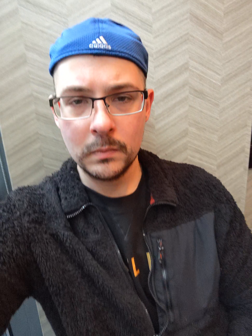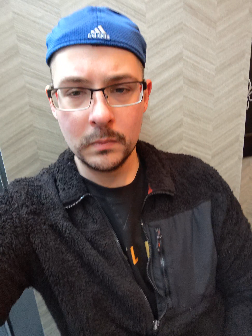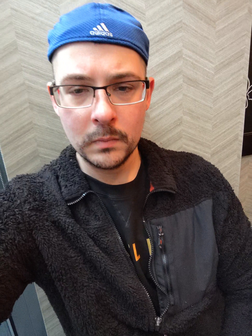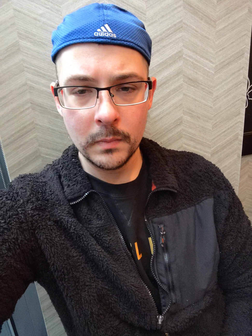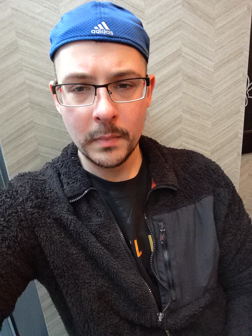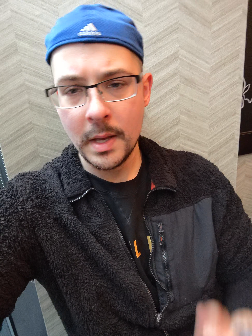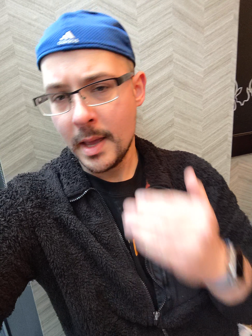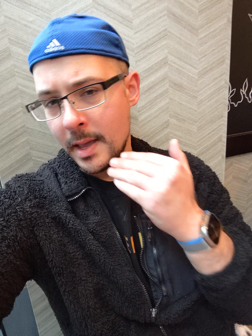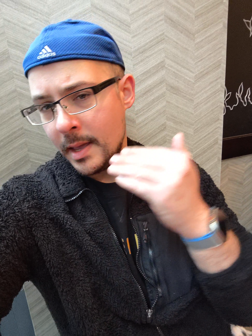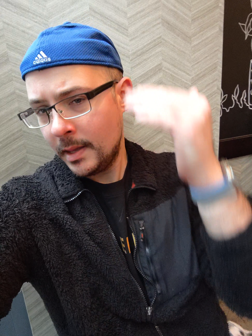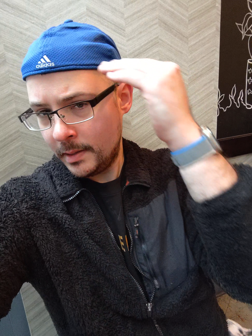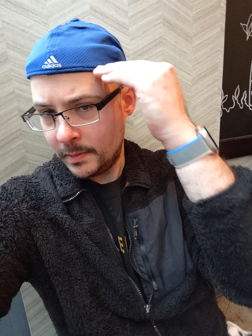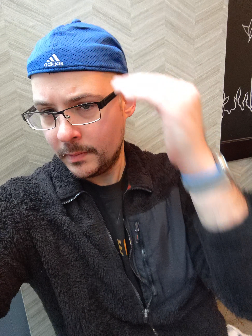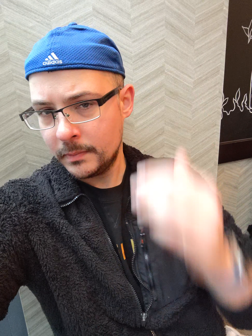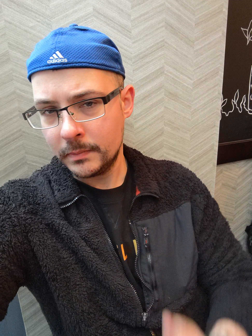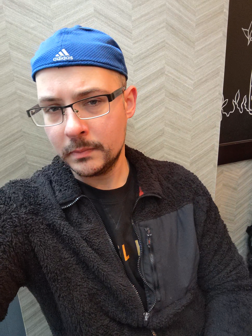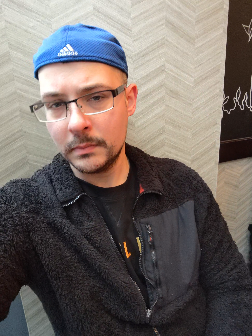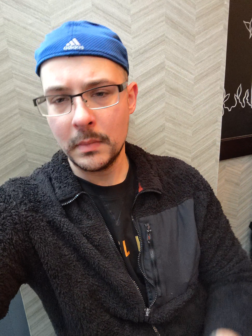head